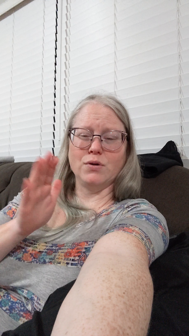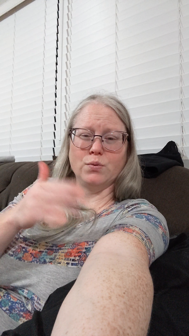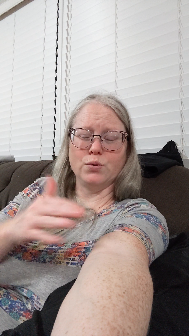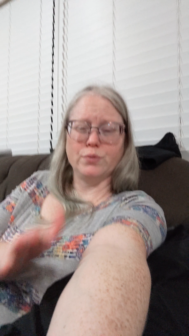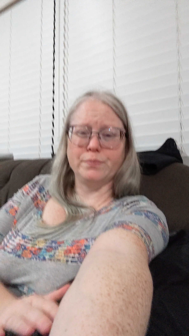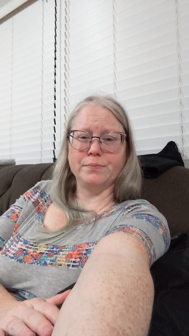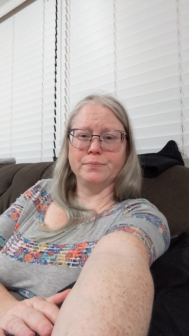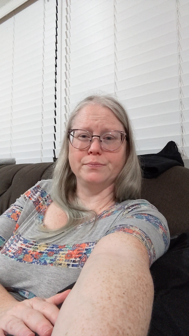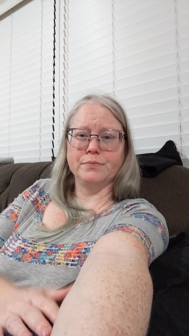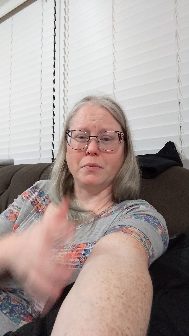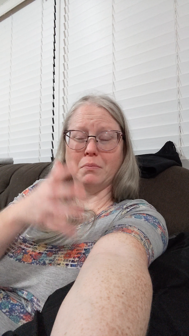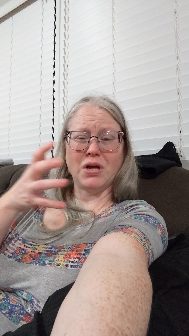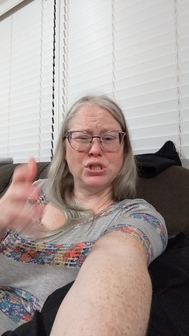much